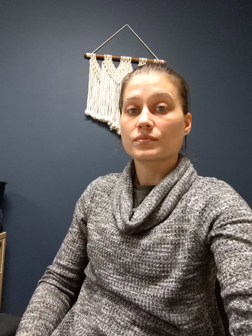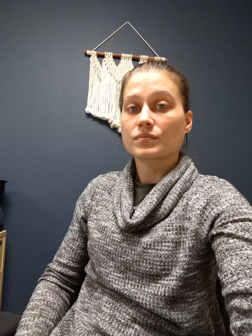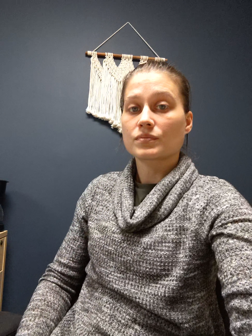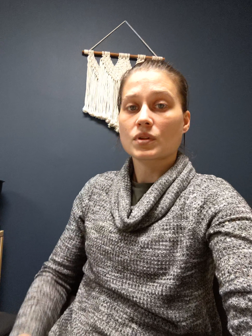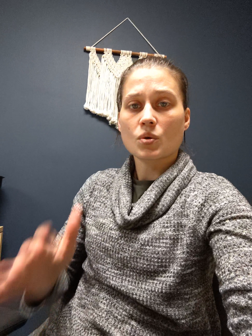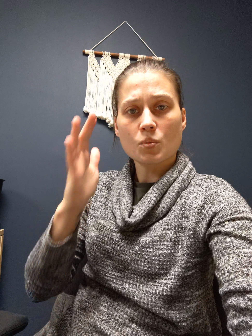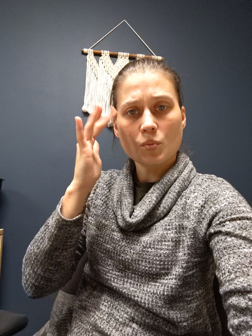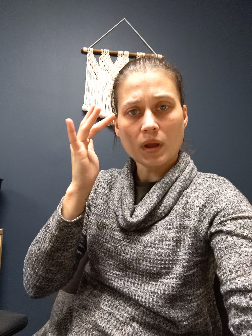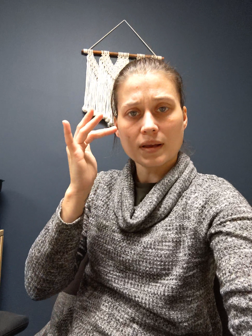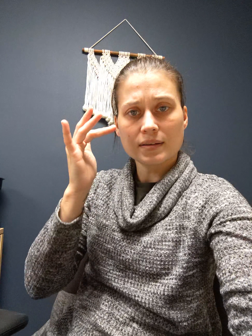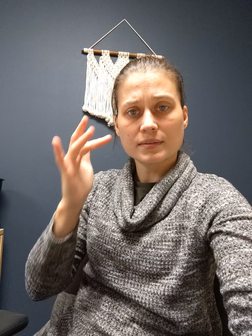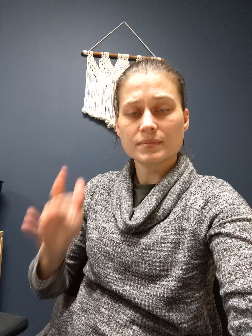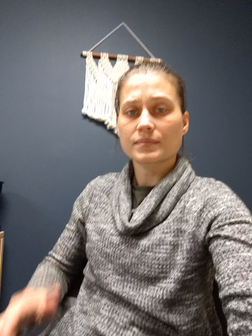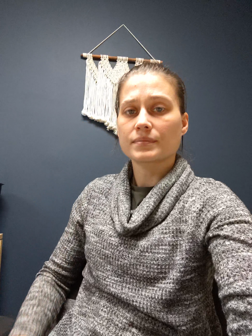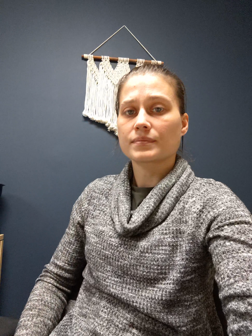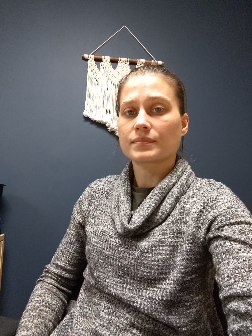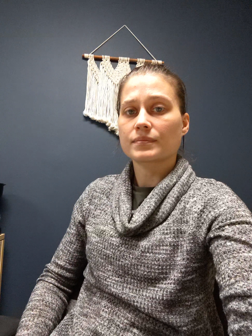why